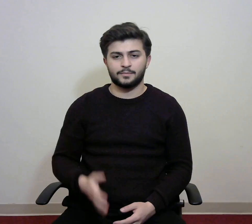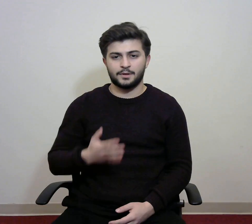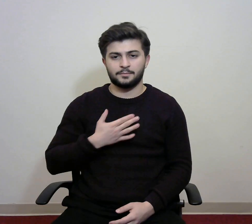mən